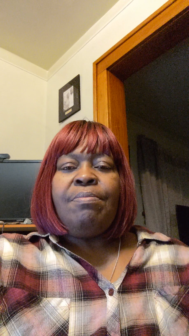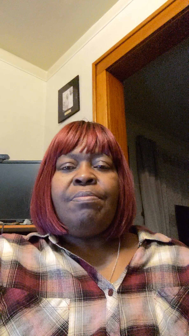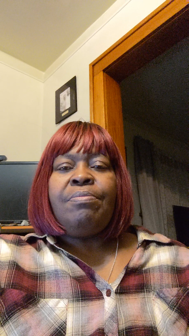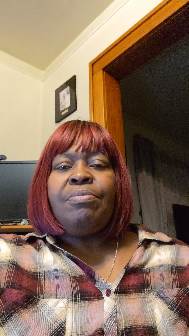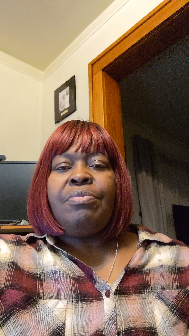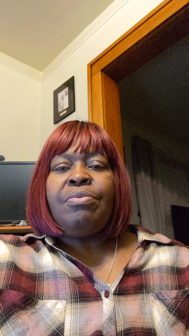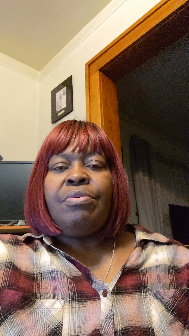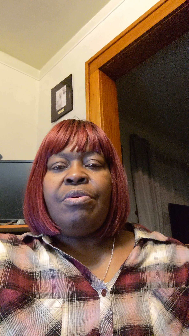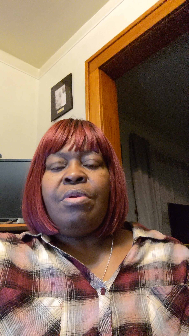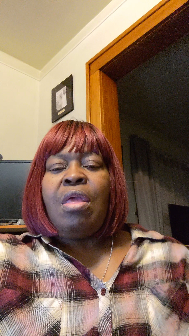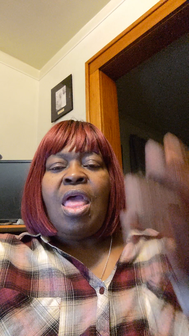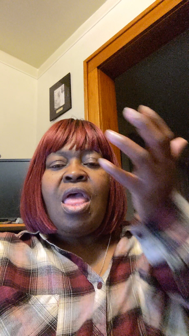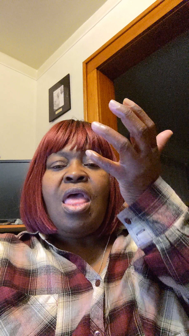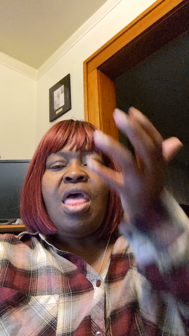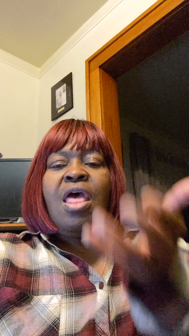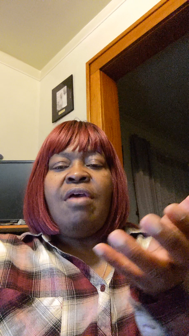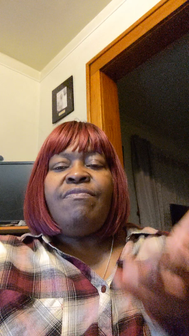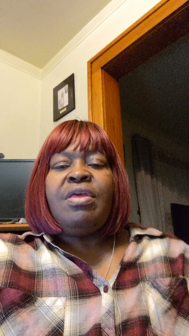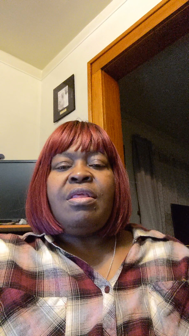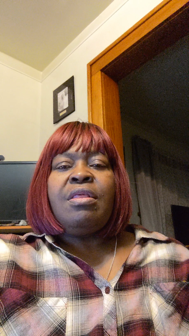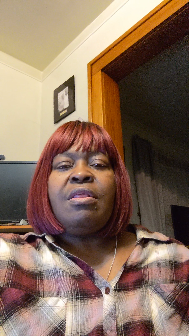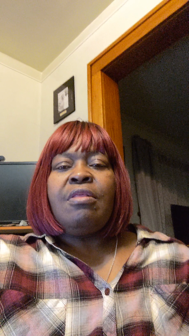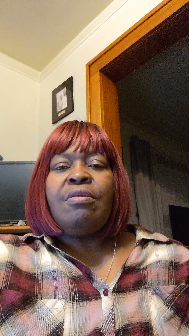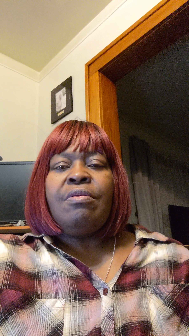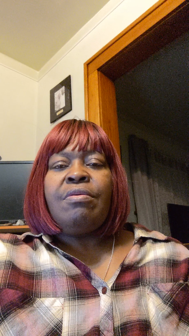heavy